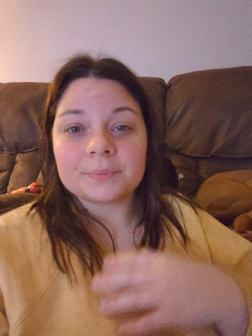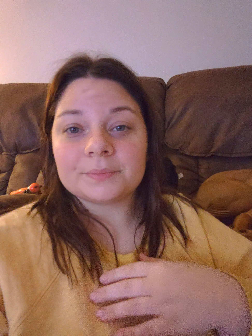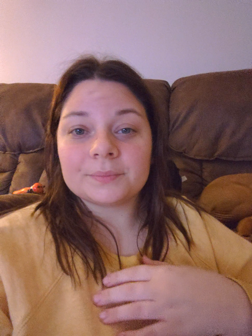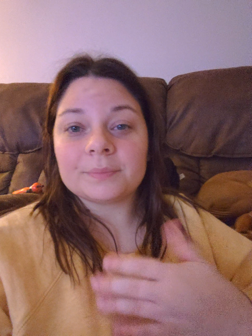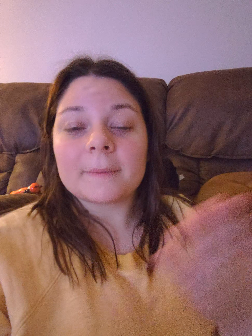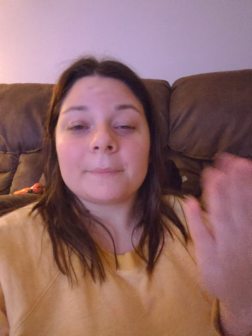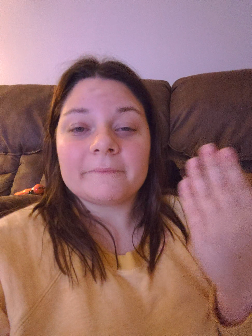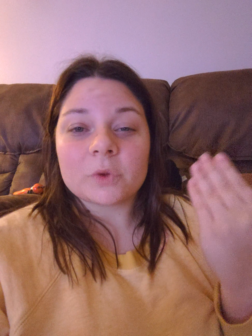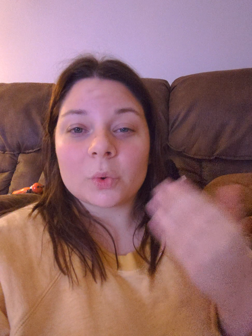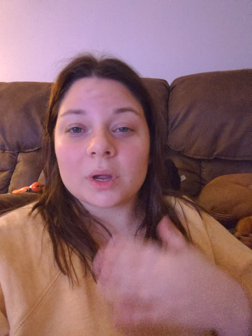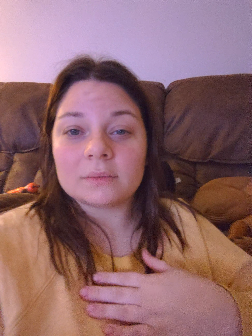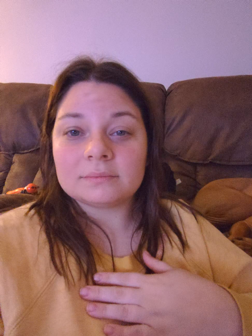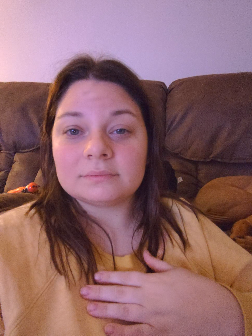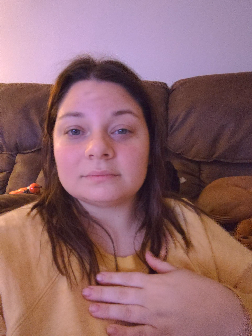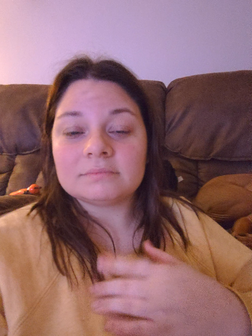before